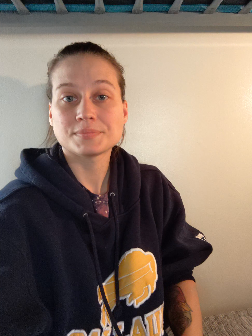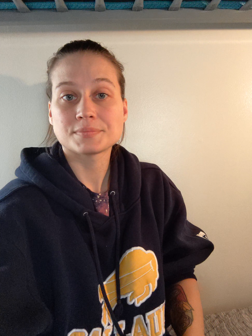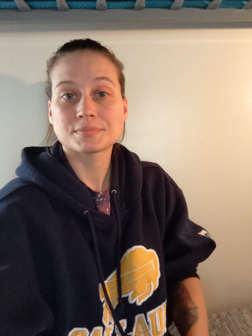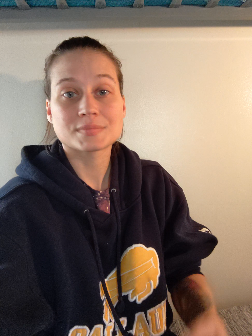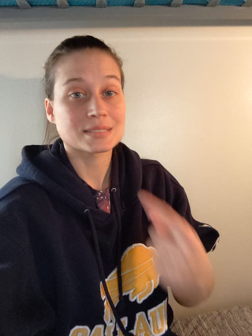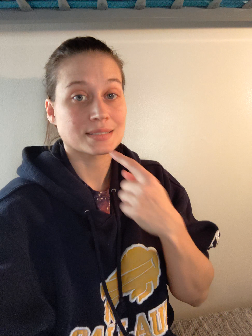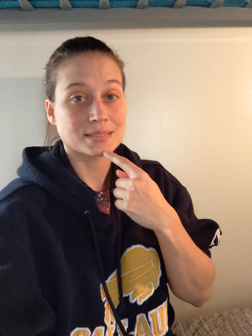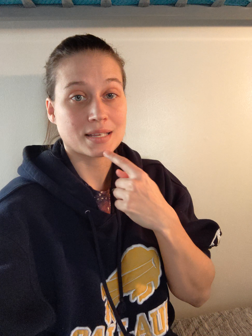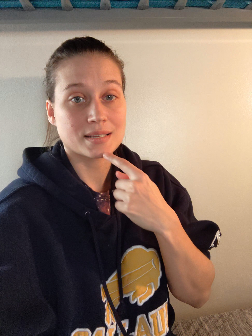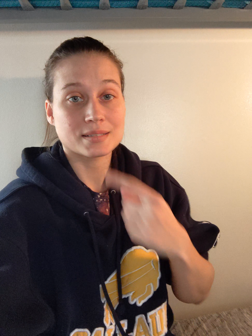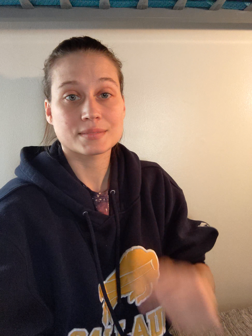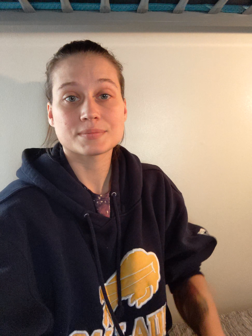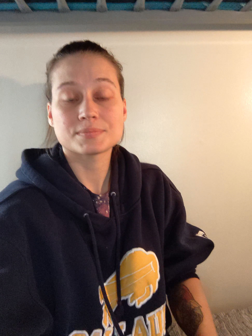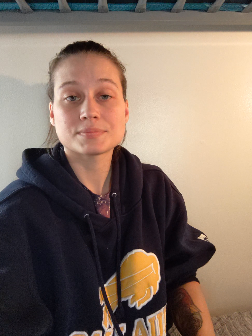say